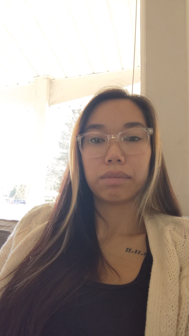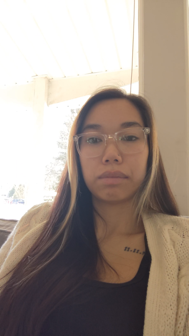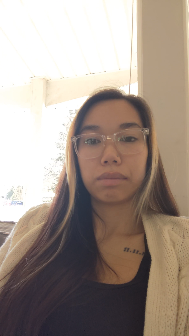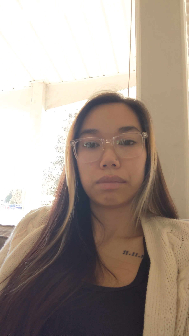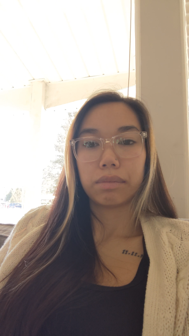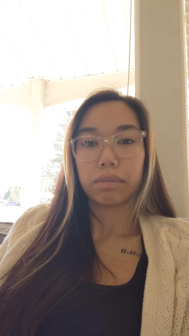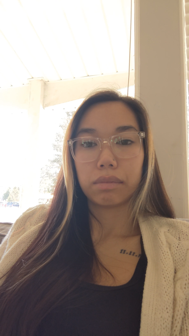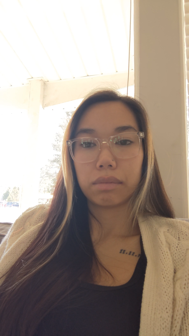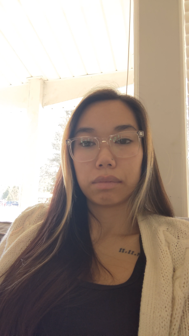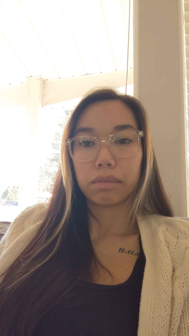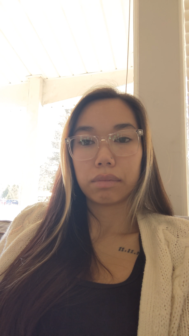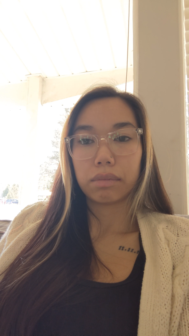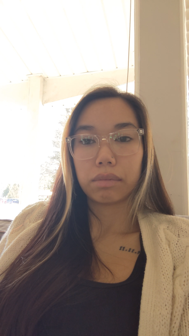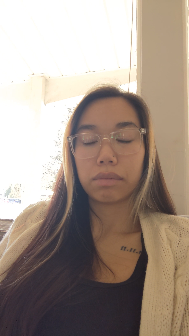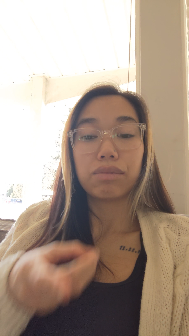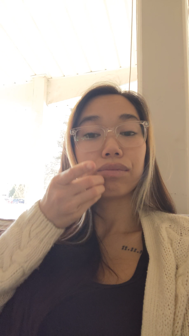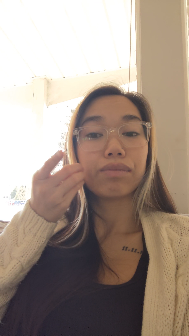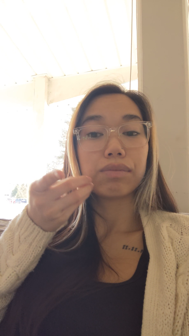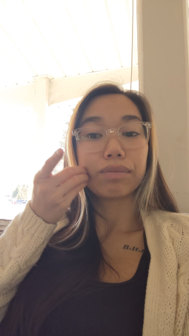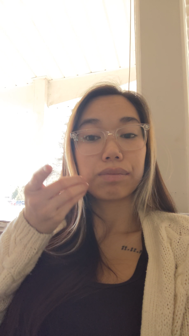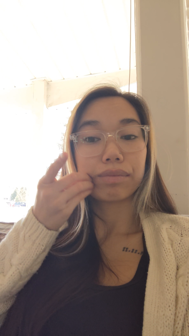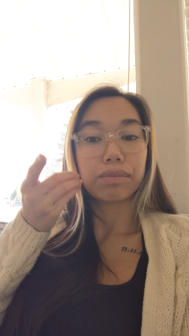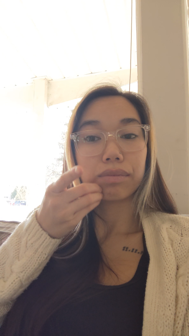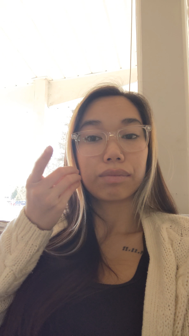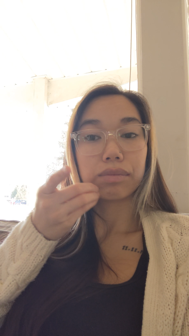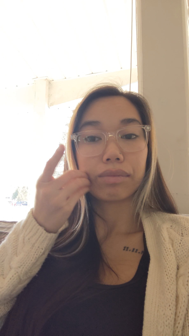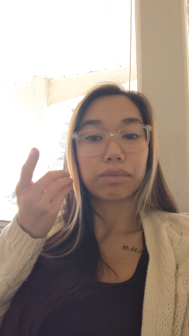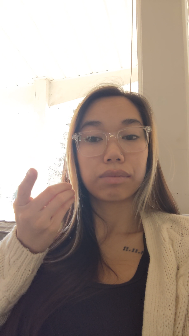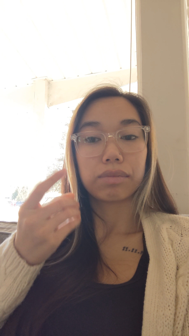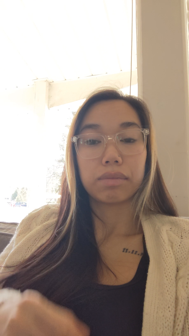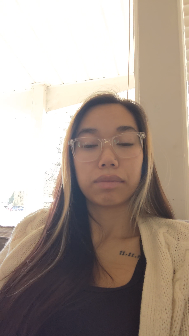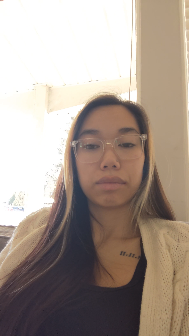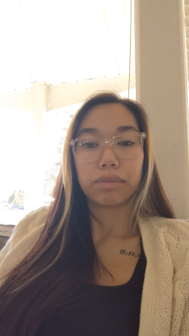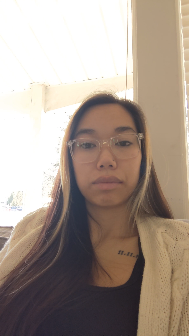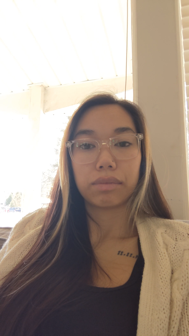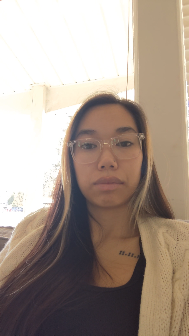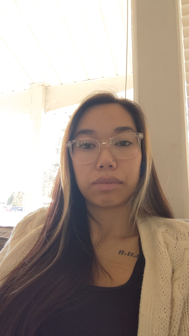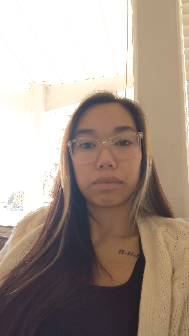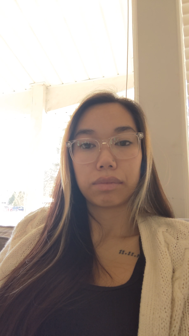dinner